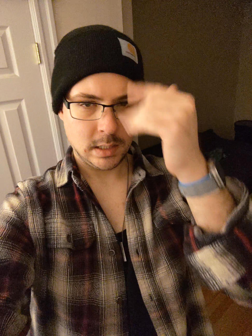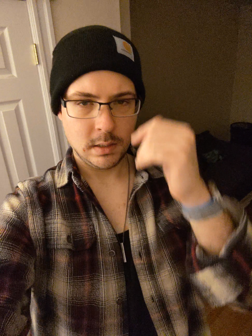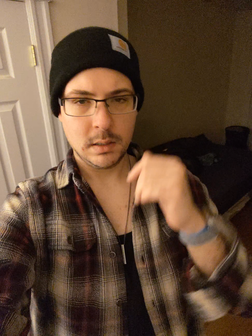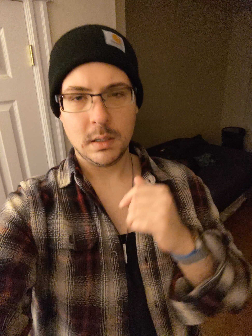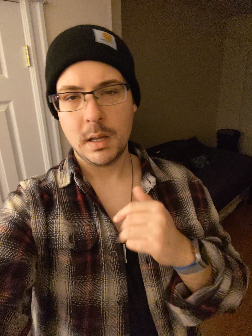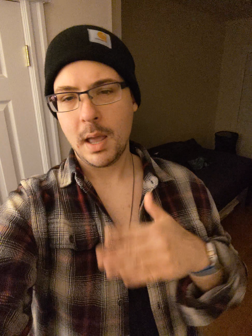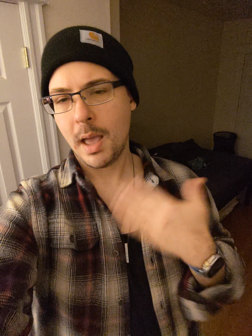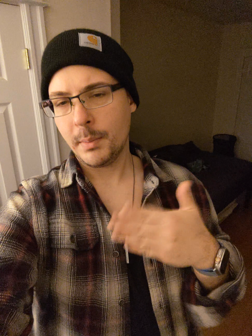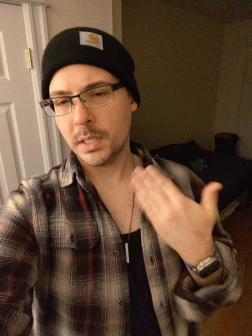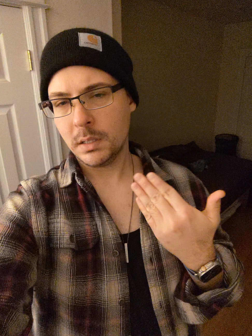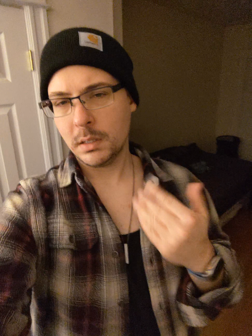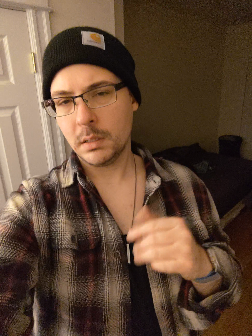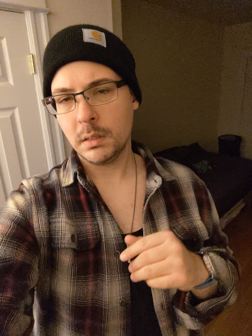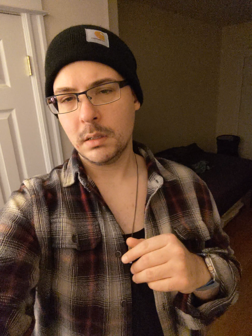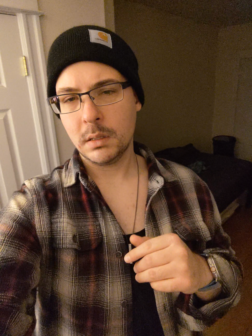happy